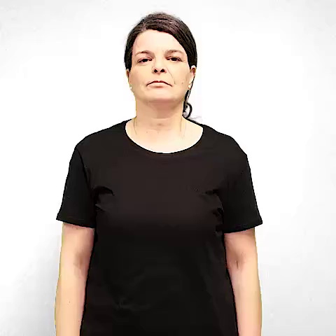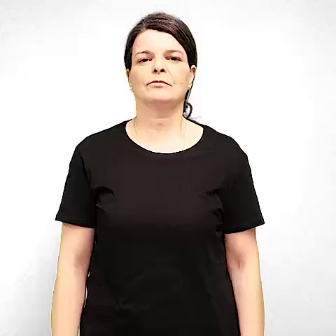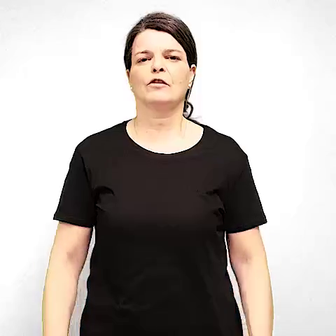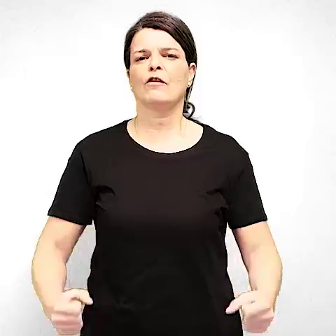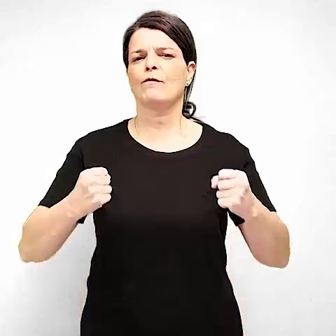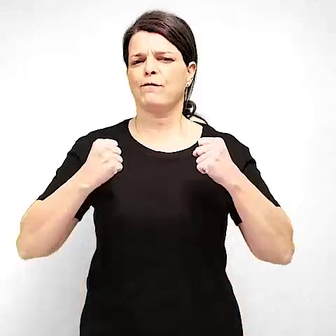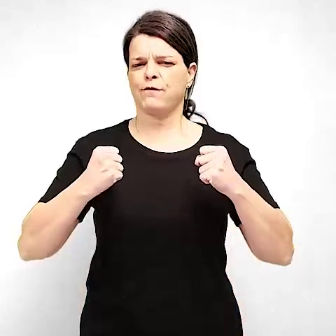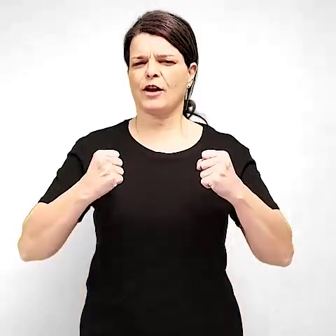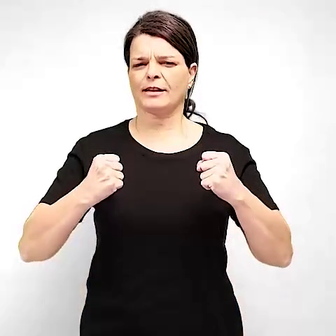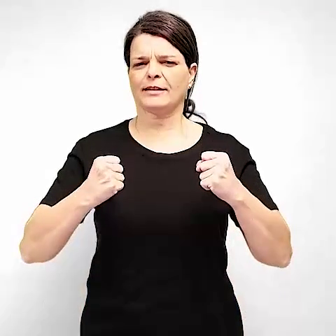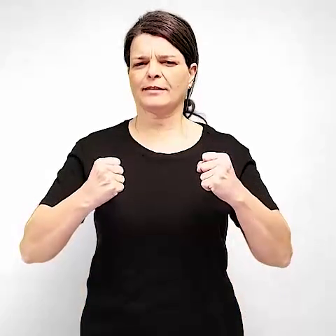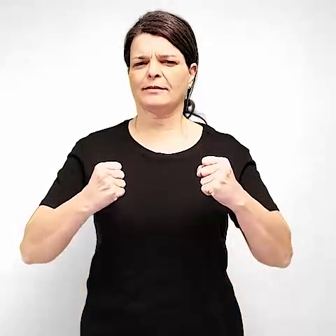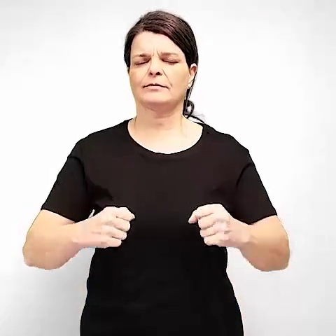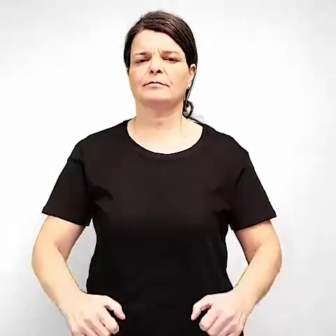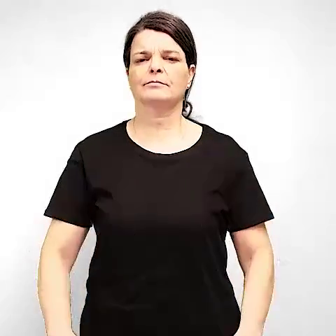fuerte